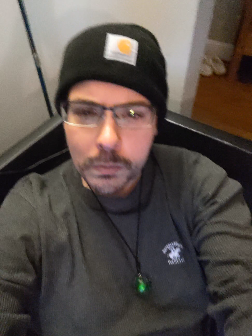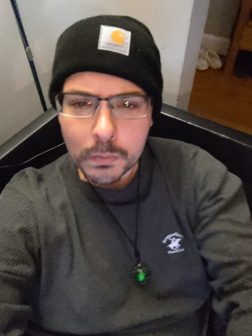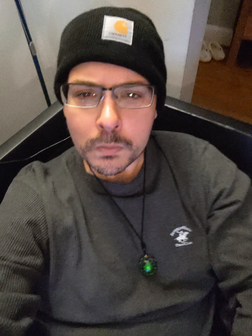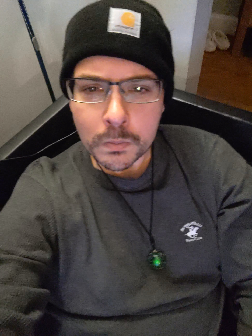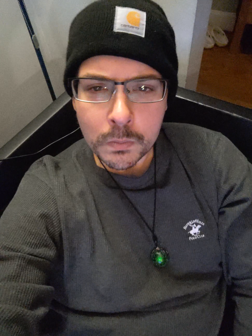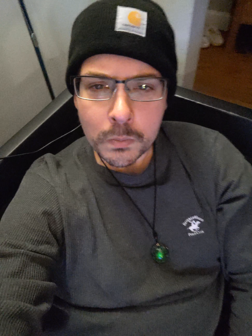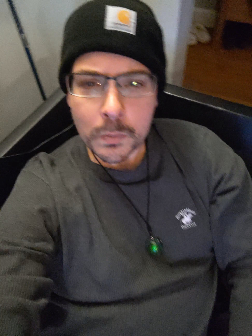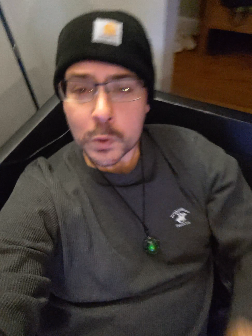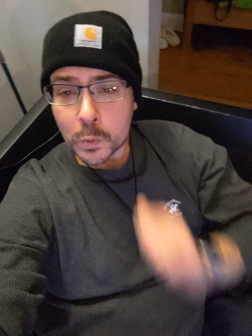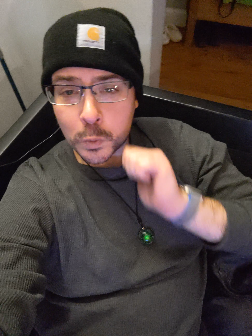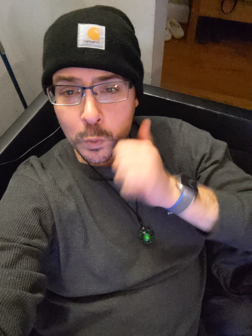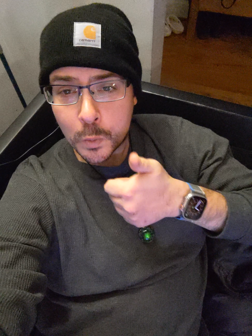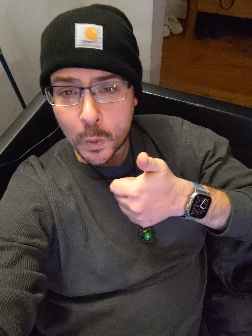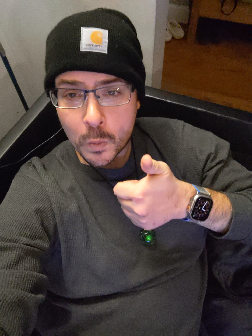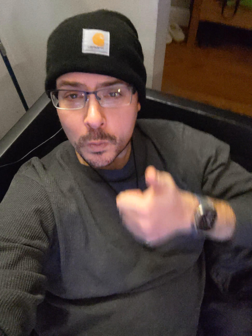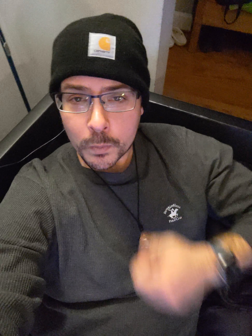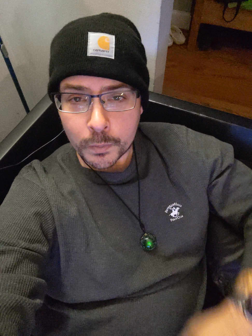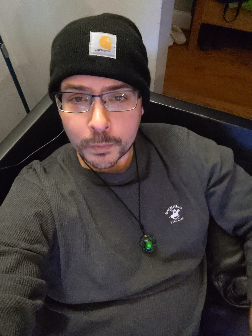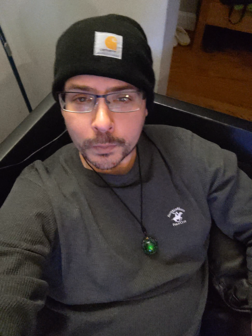tomorrow